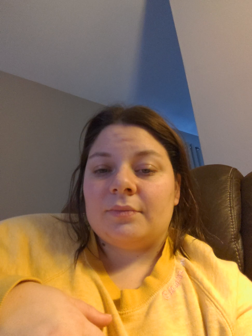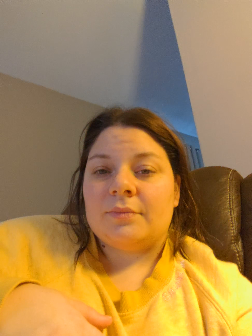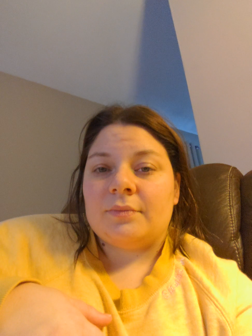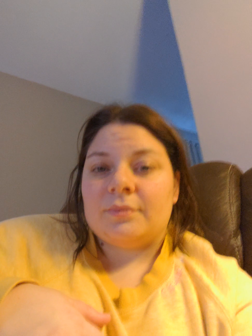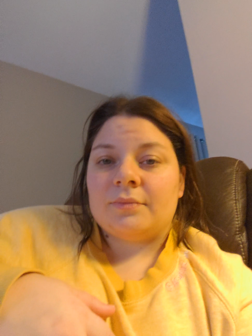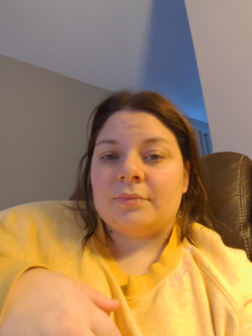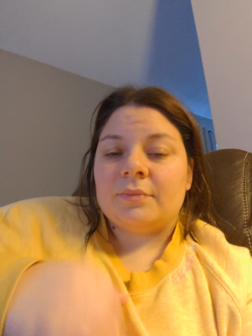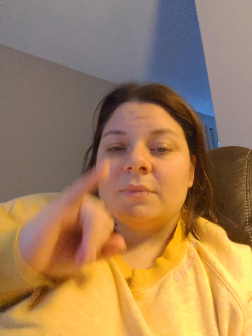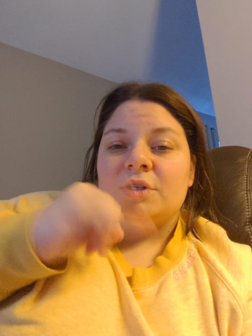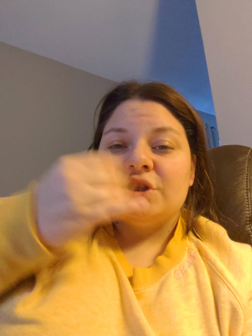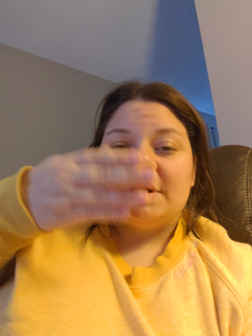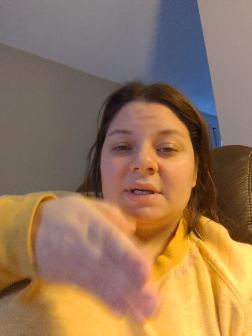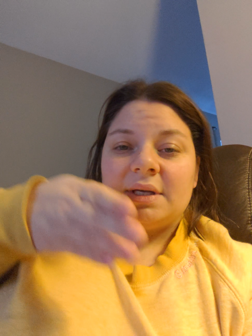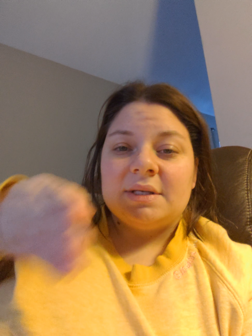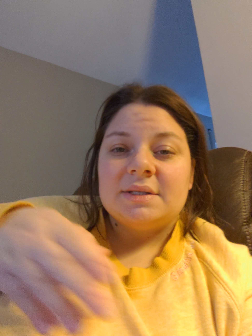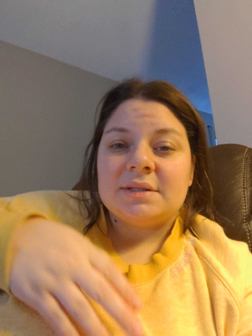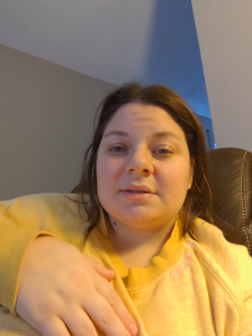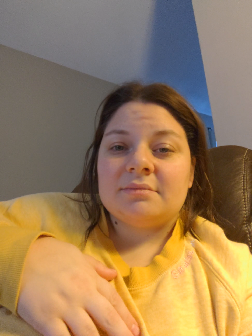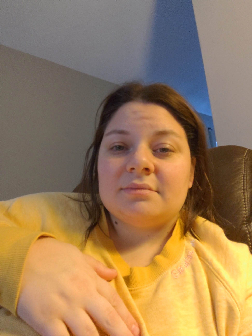jeans